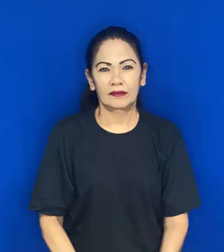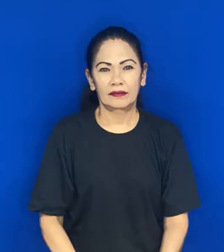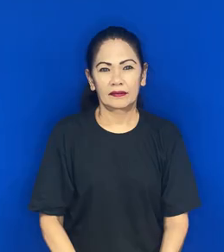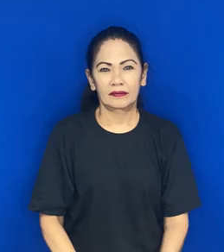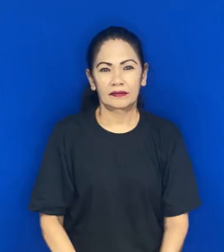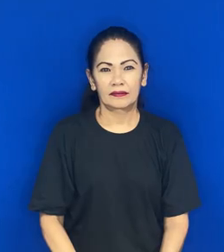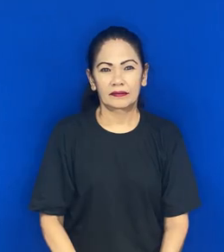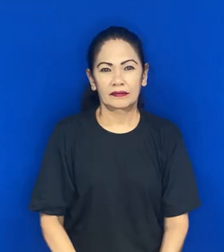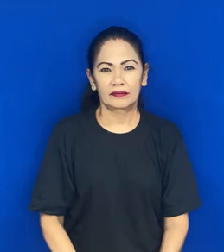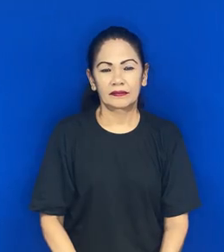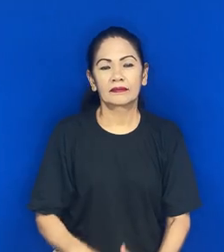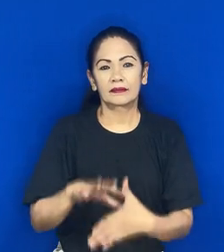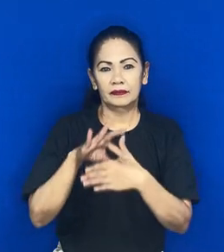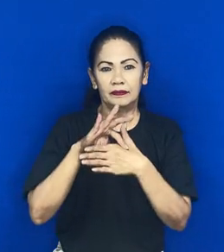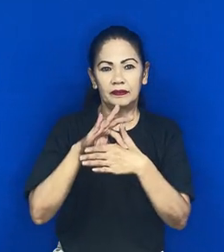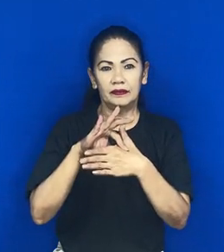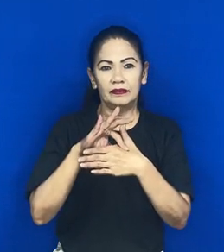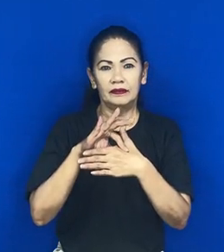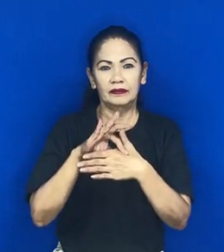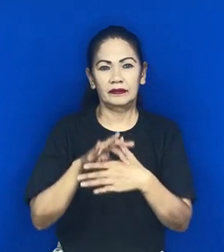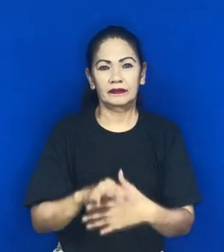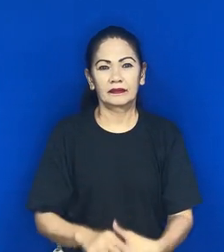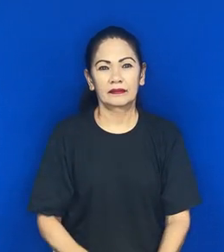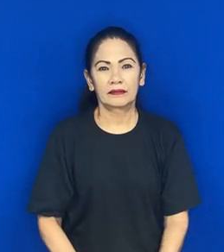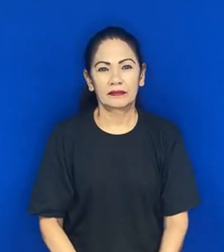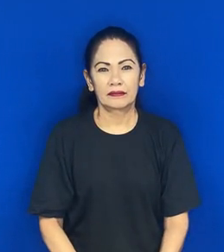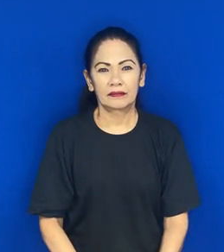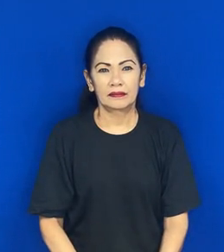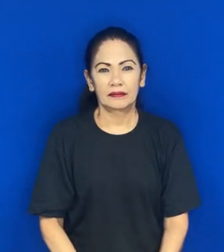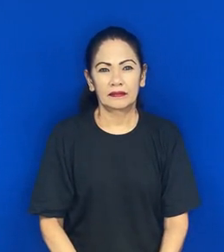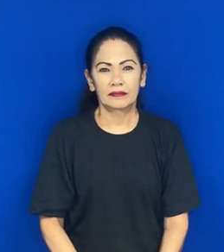meat